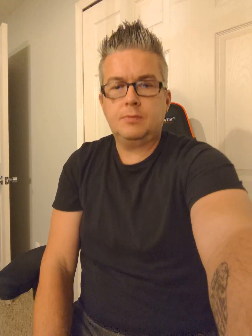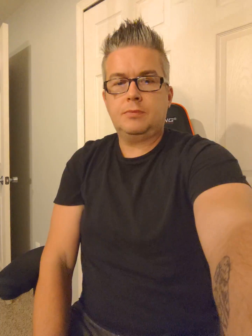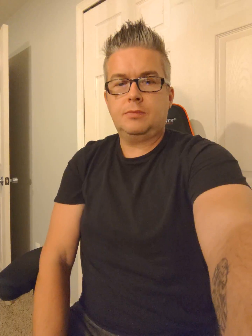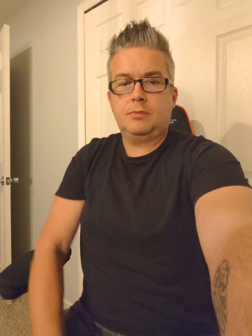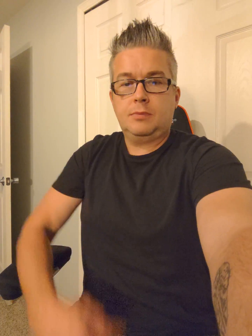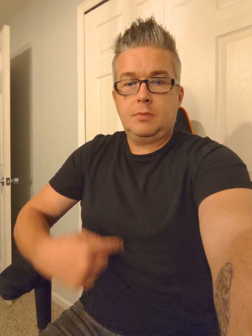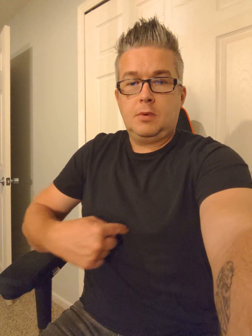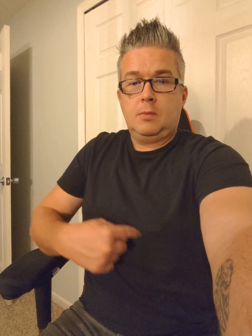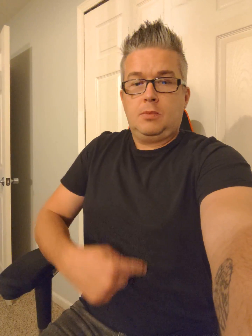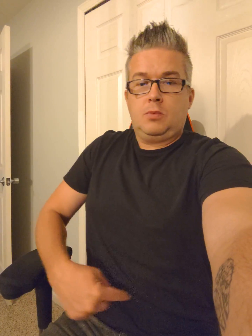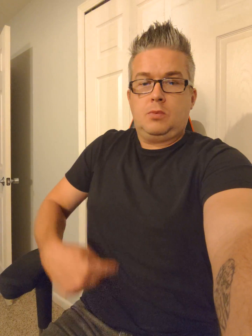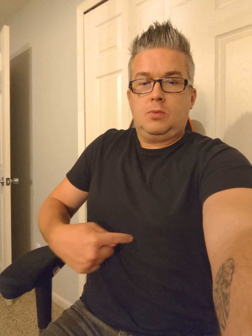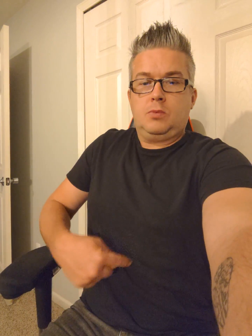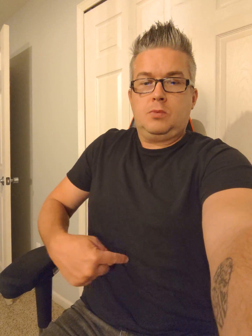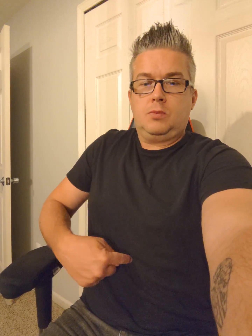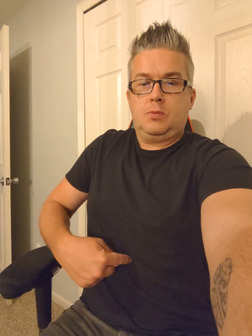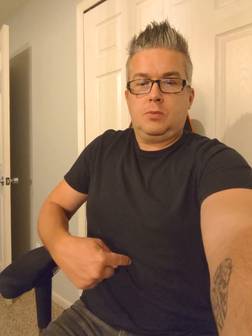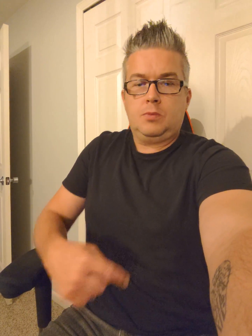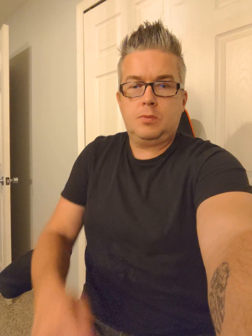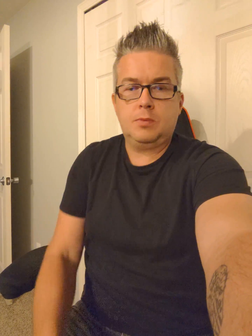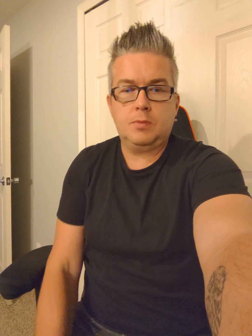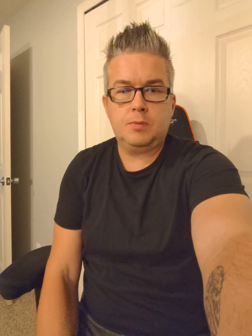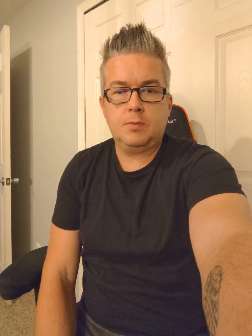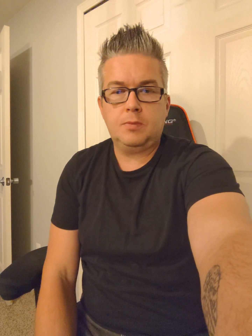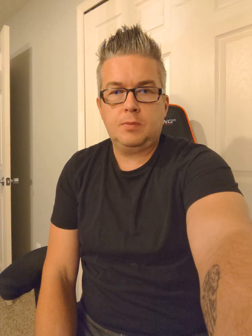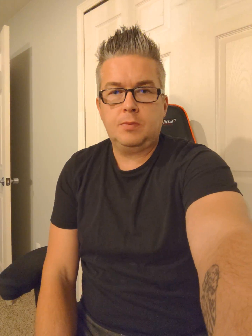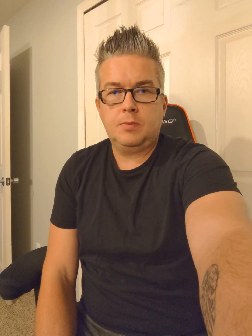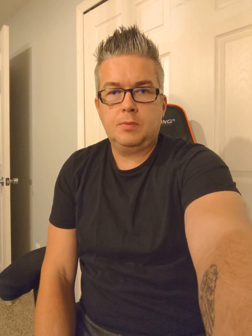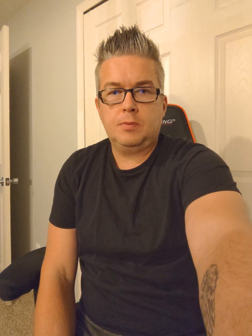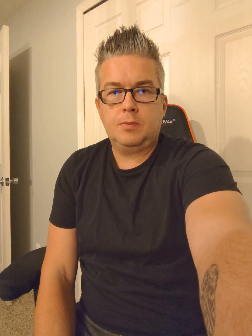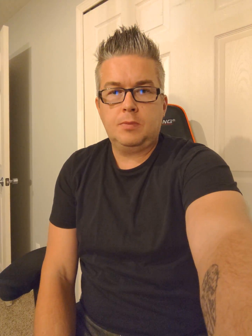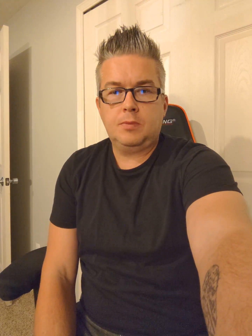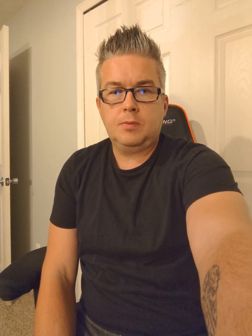belly button